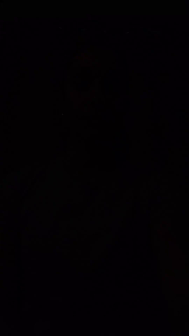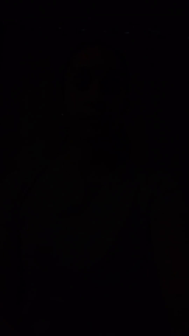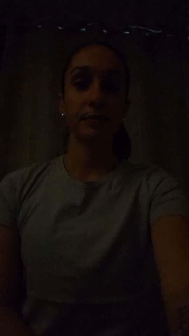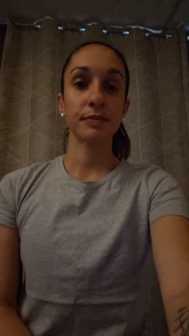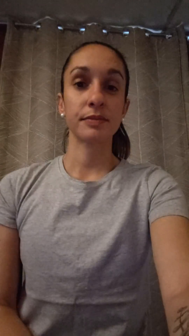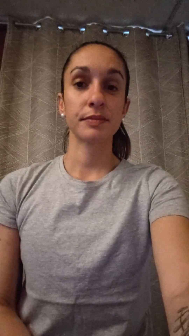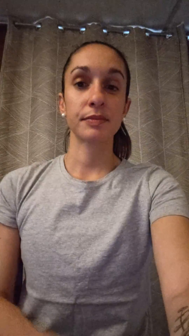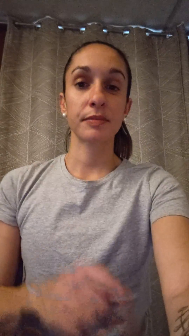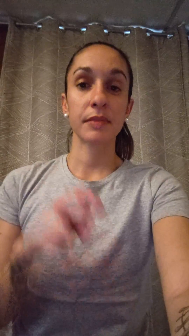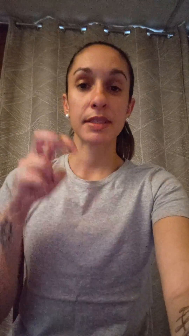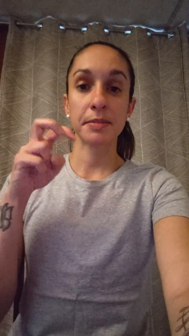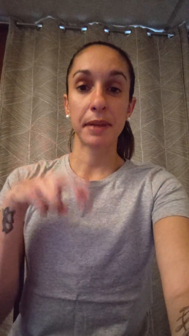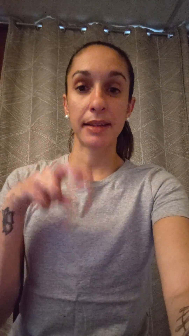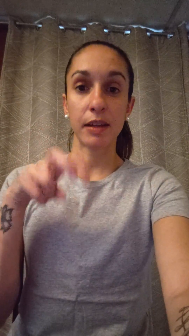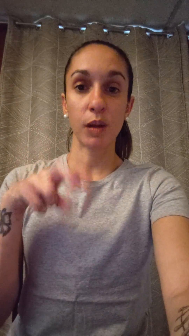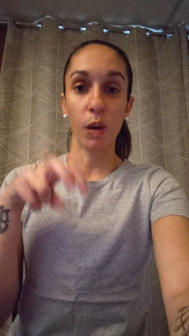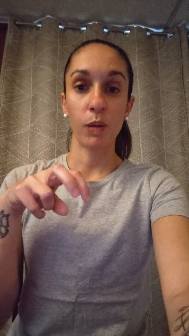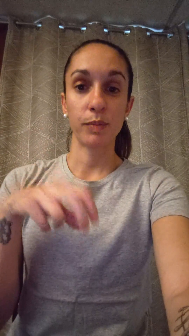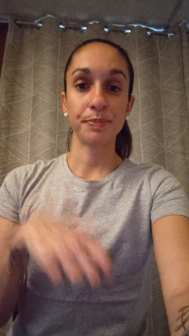potato